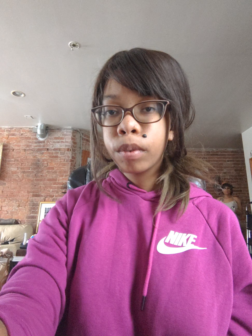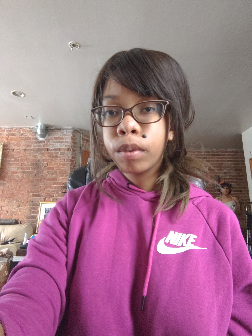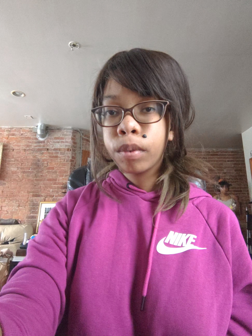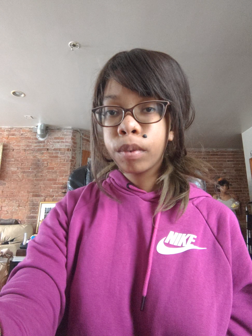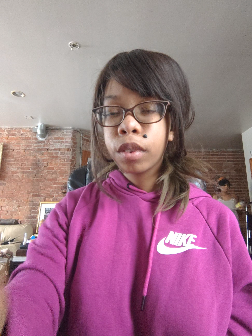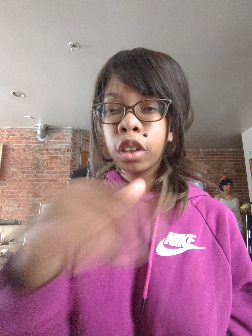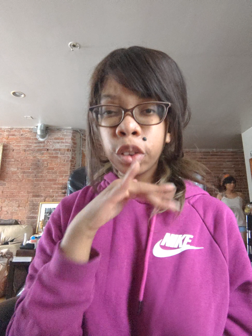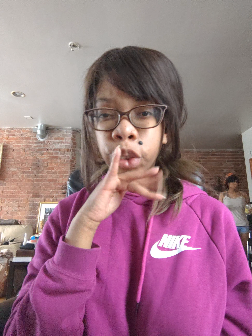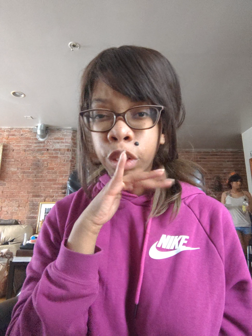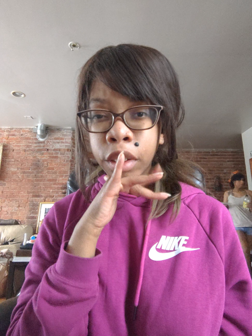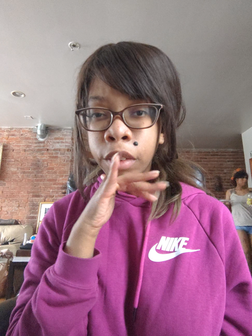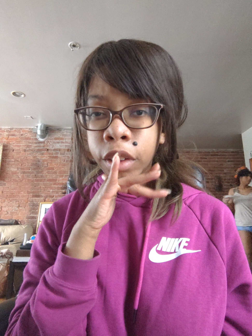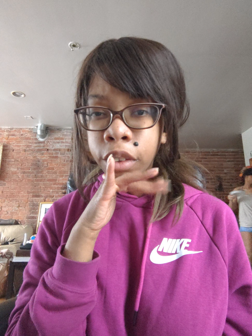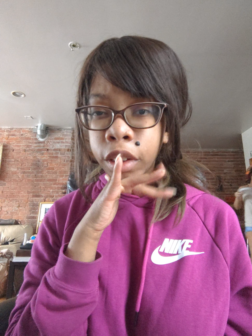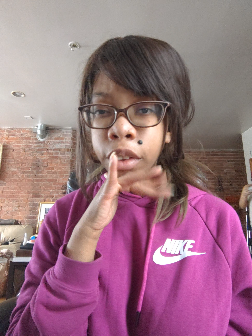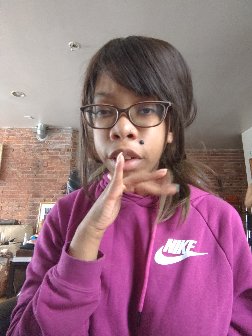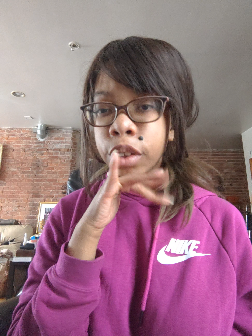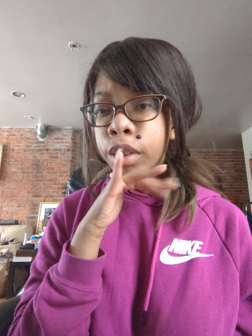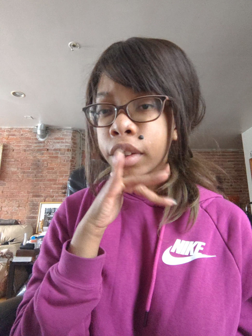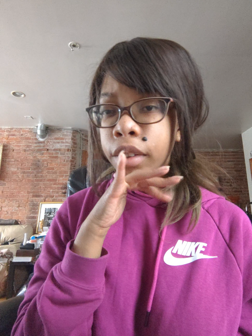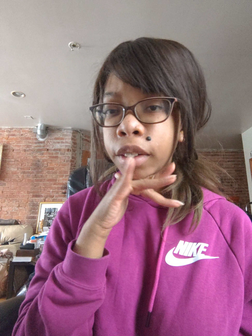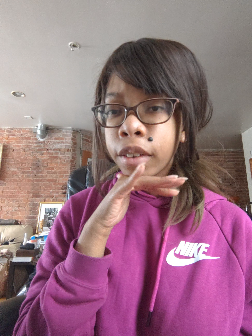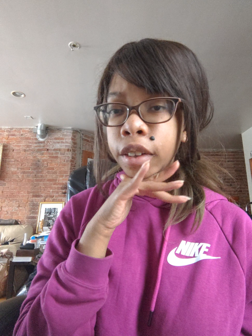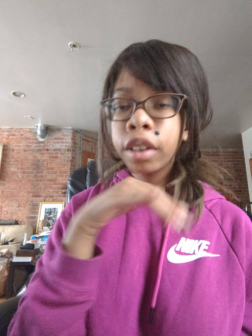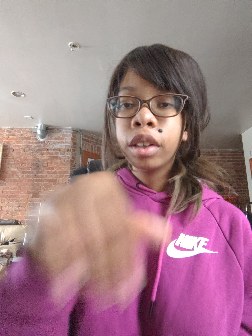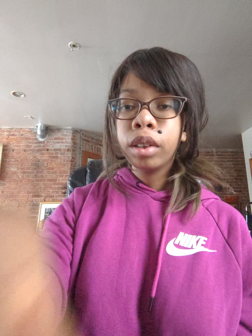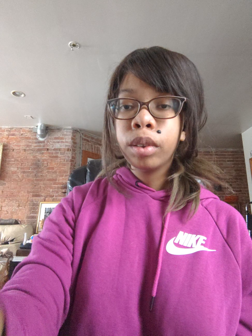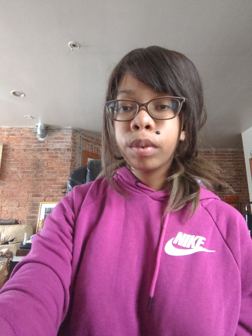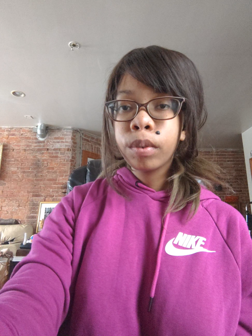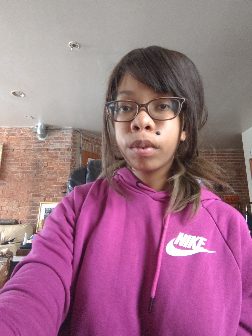dirty